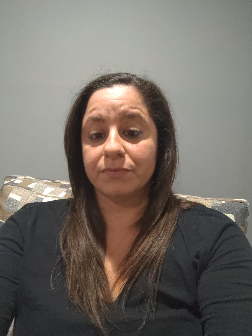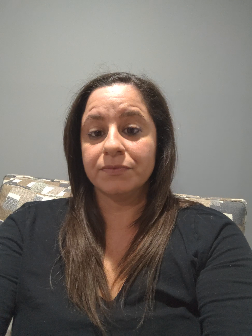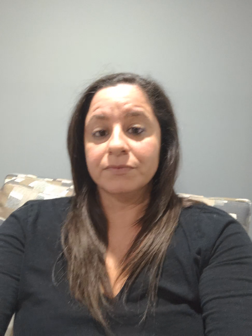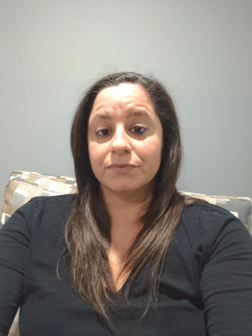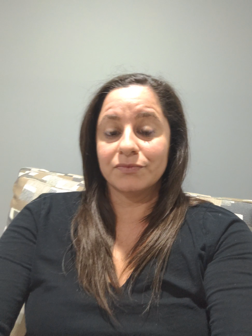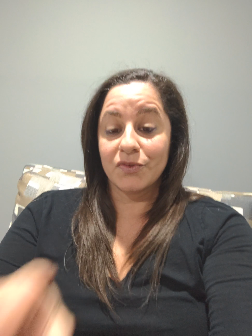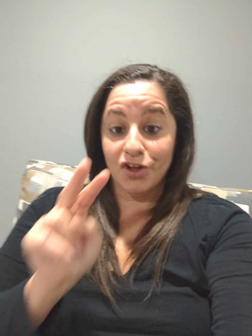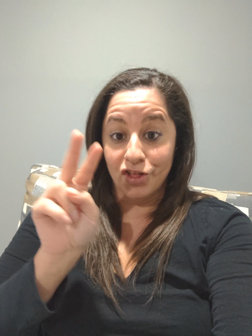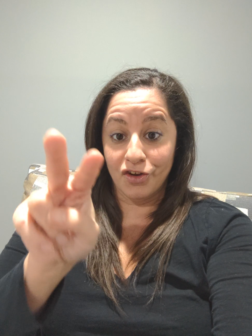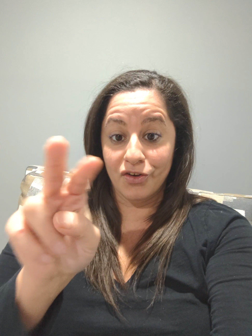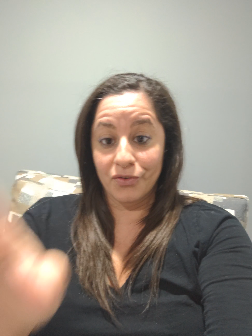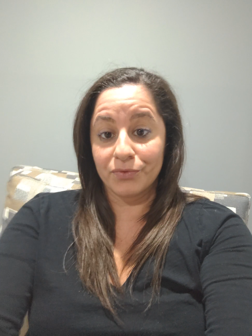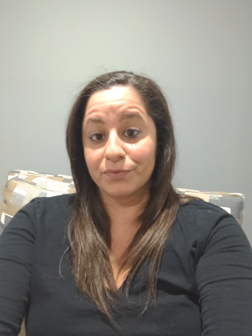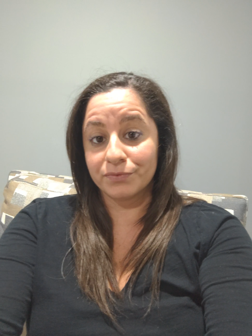look